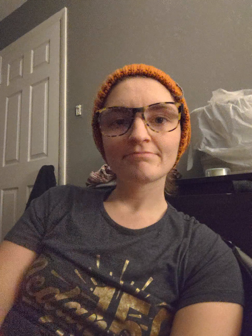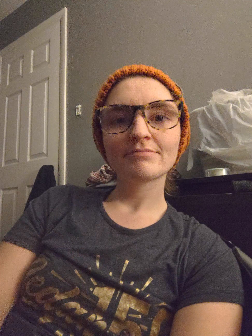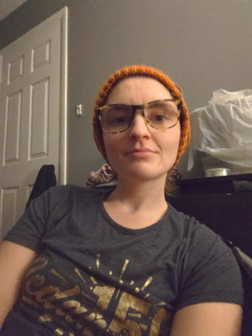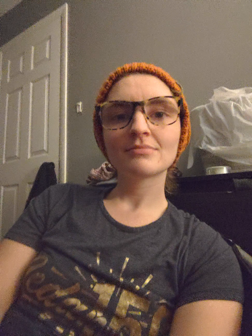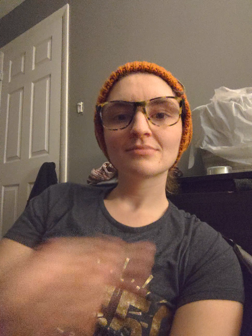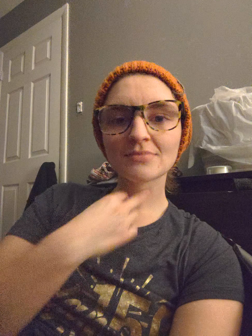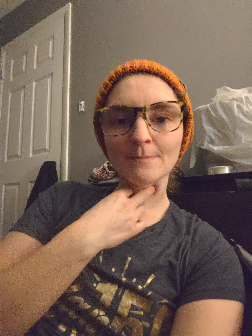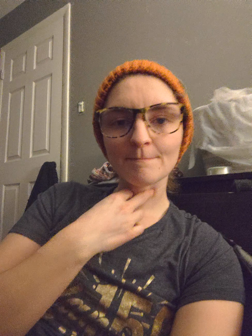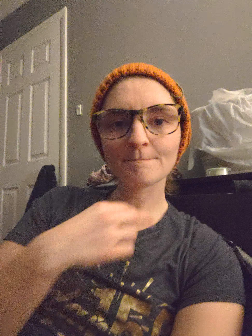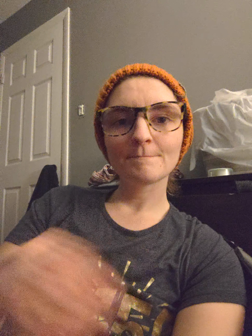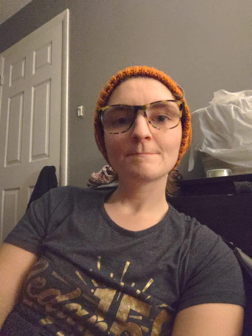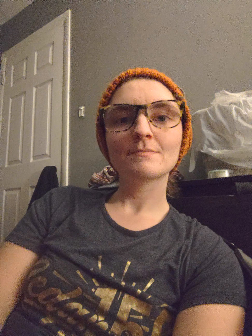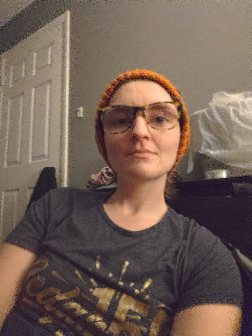stuck